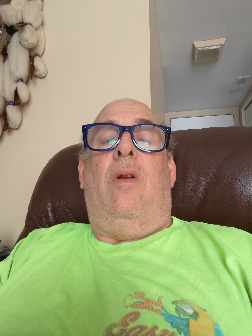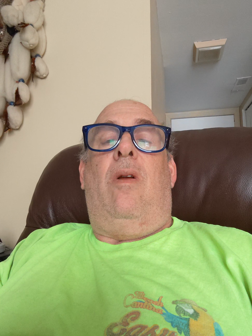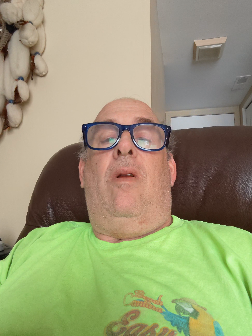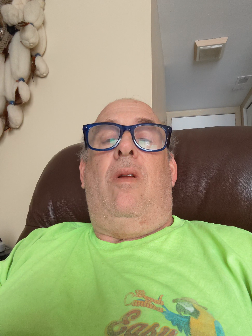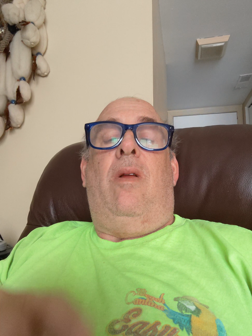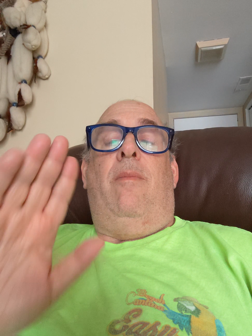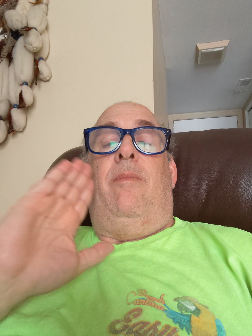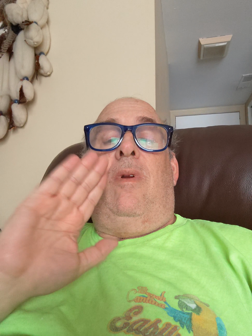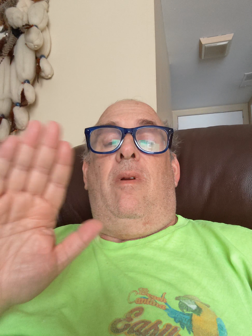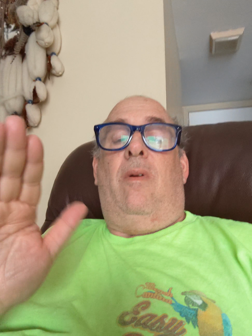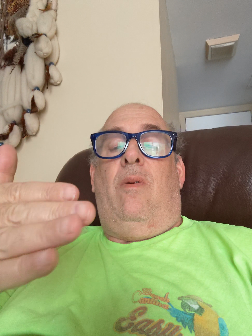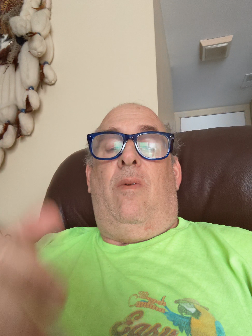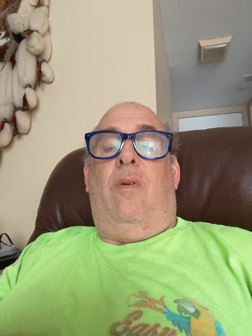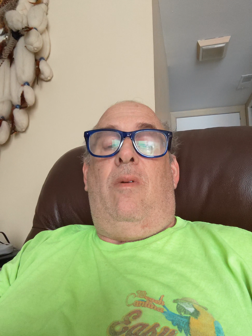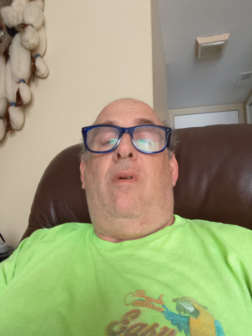bedroom